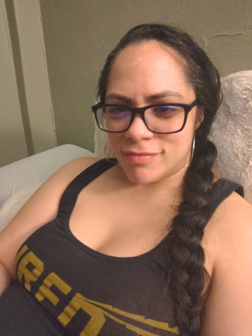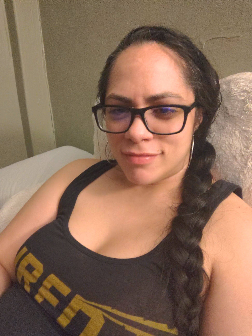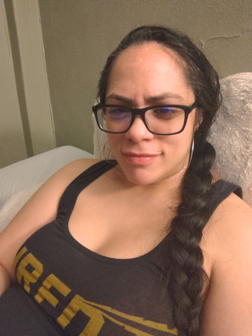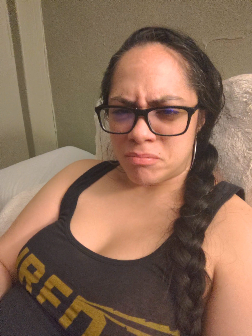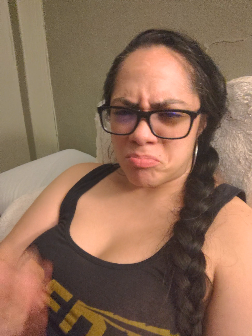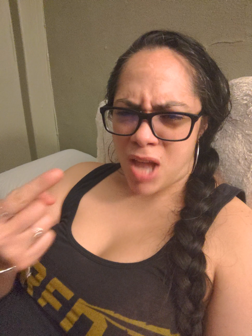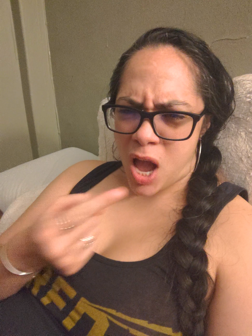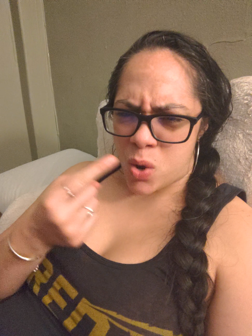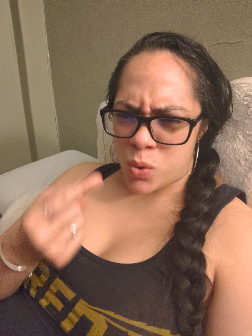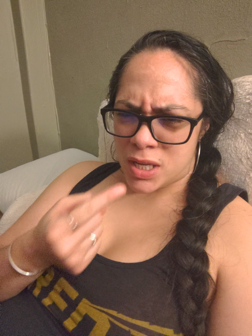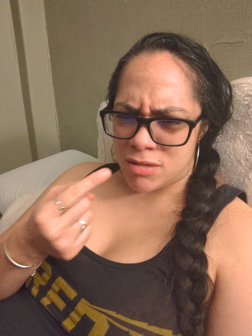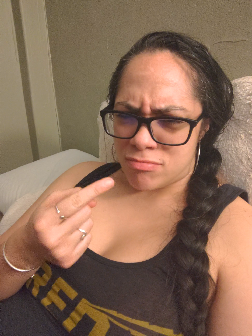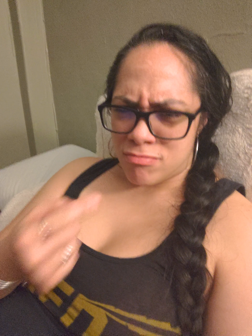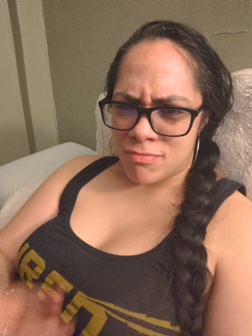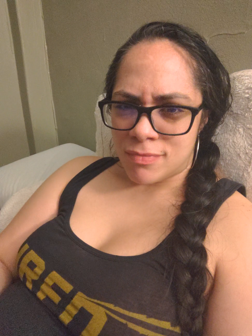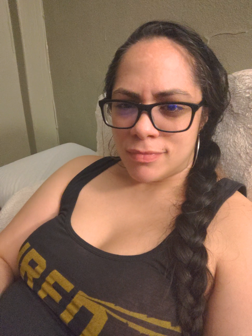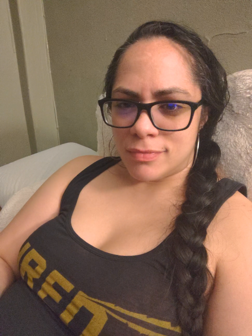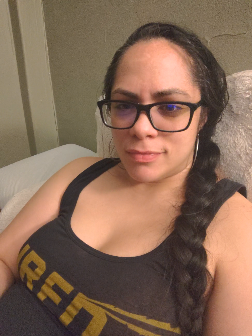owie